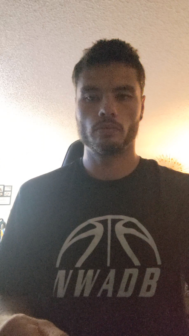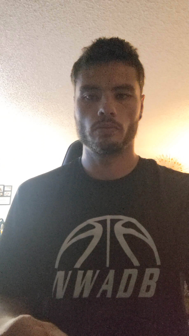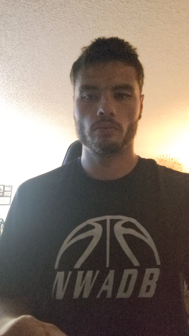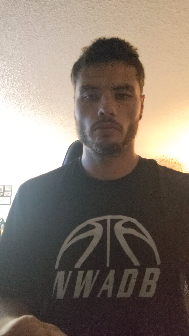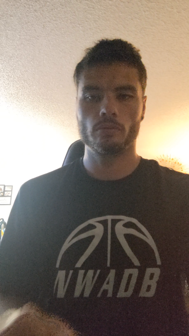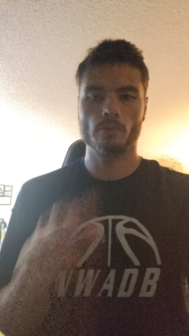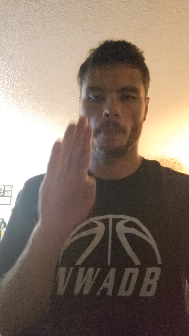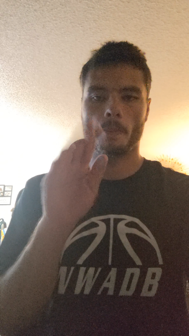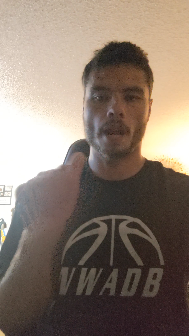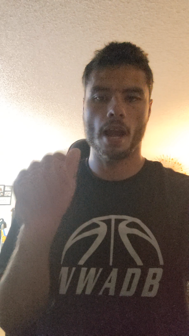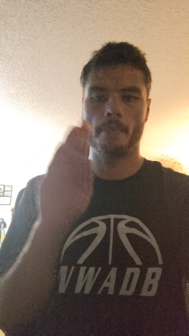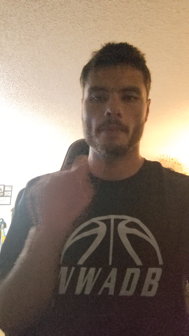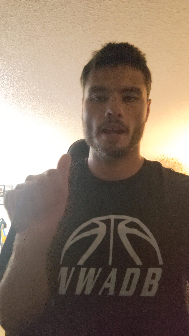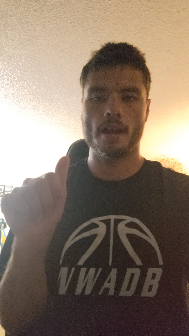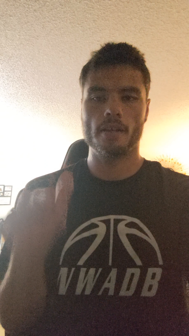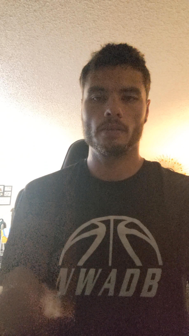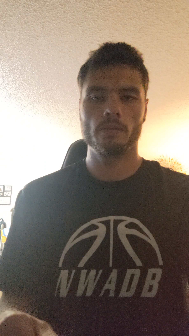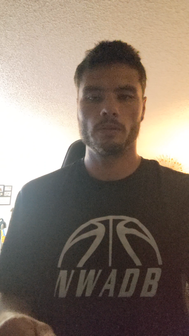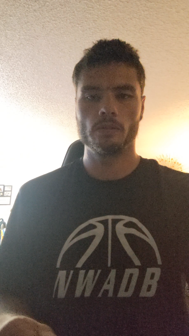baa baa